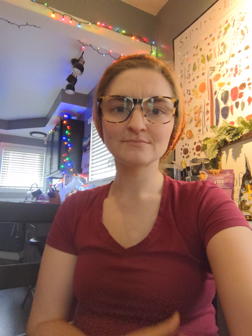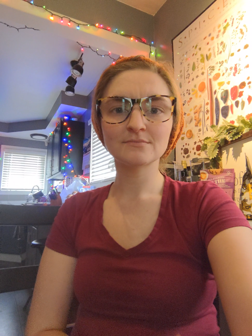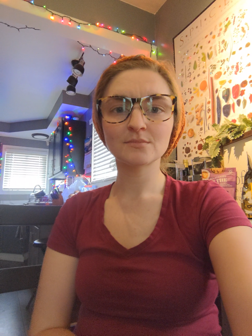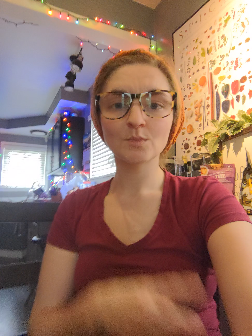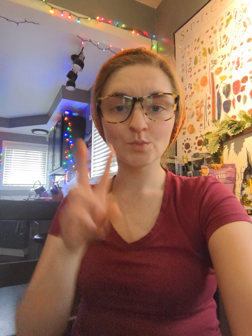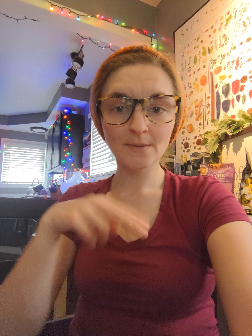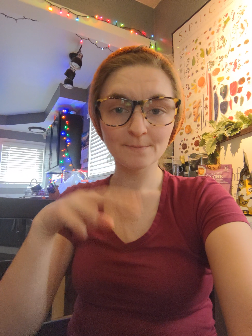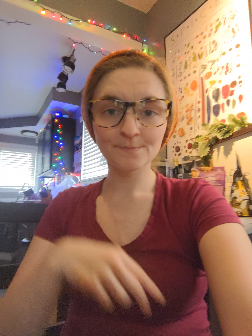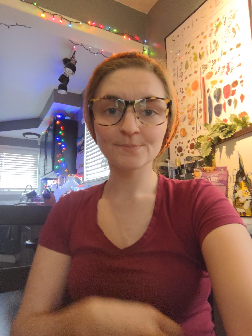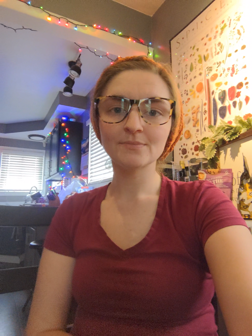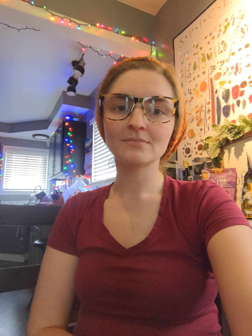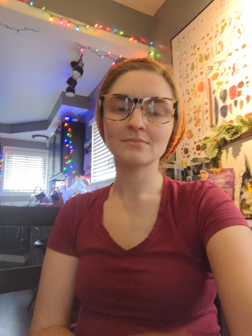read